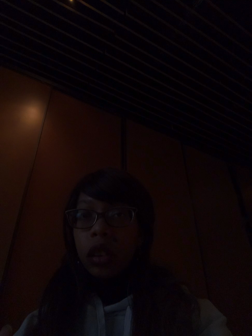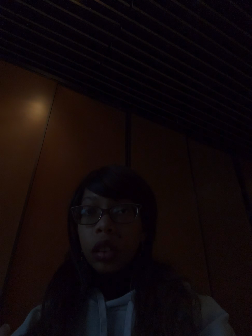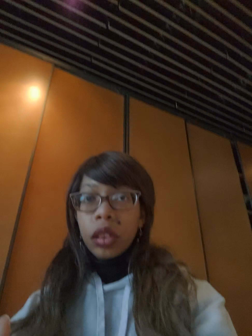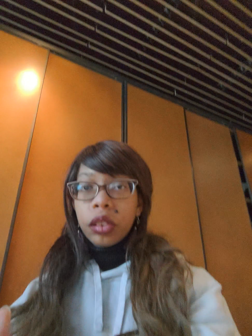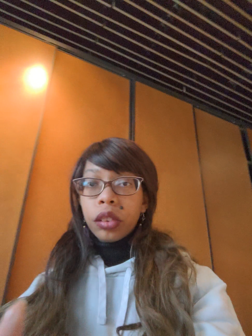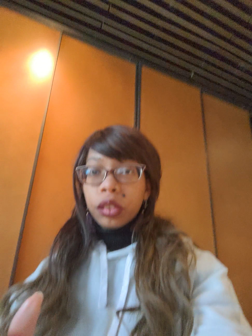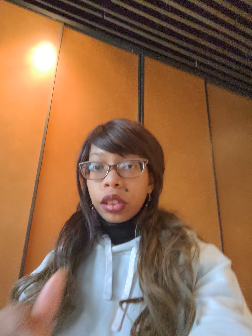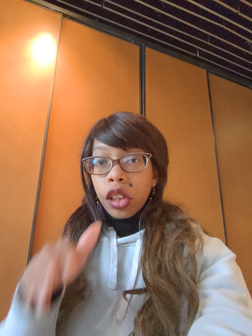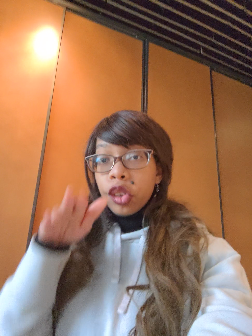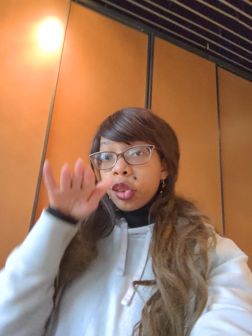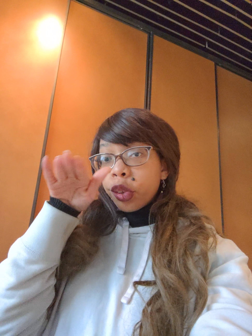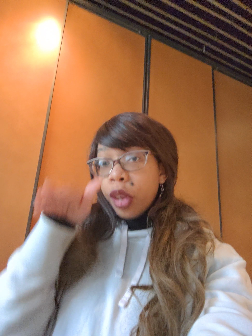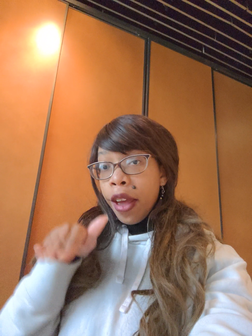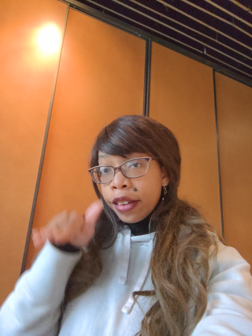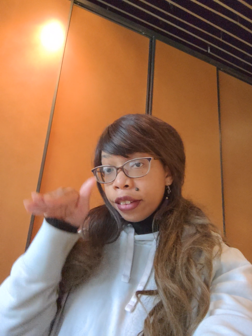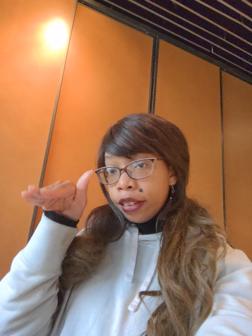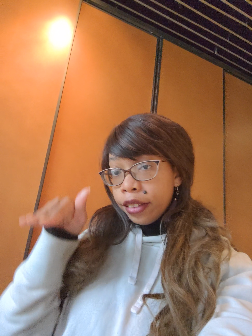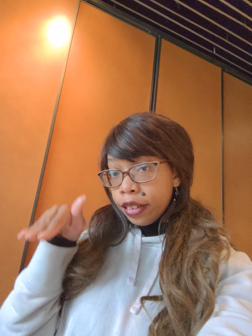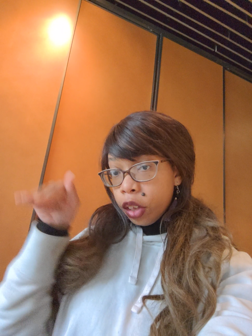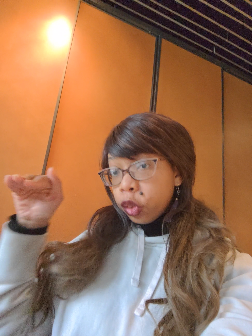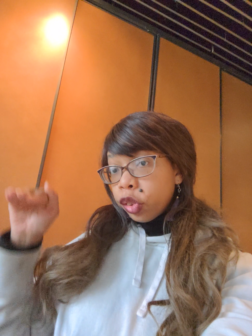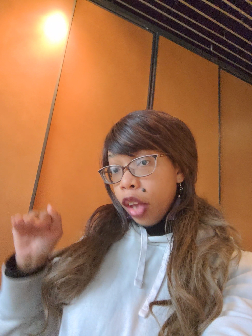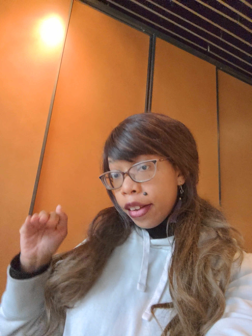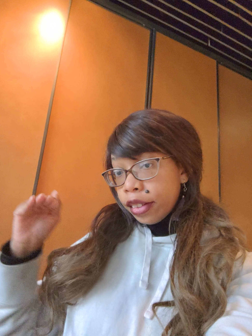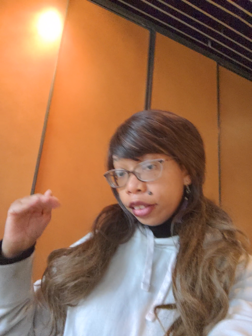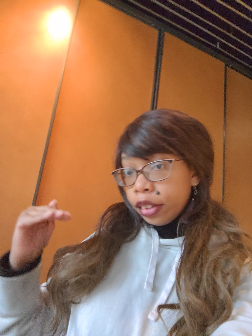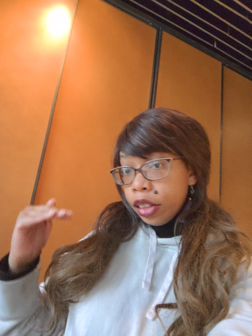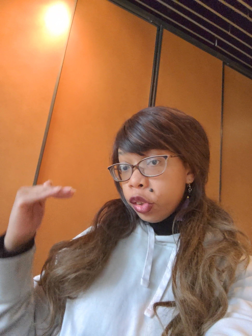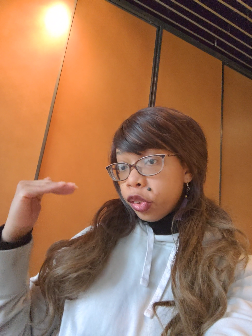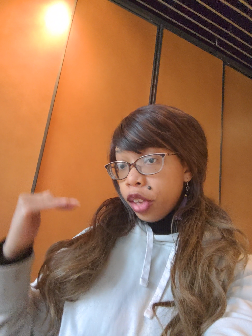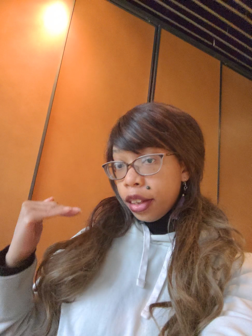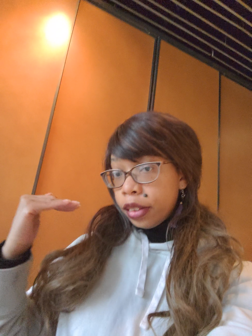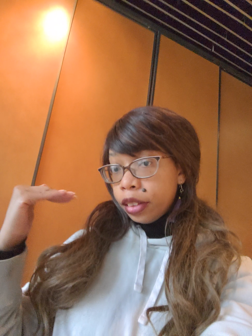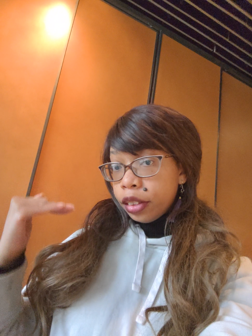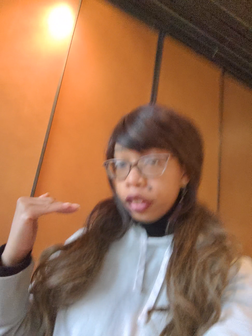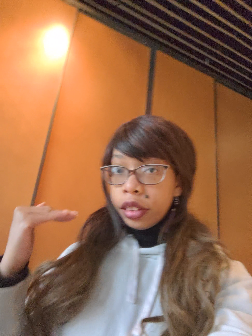child